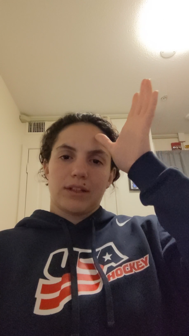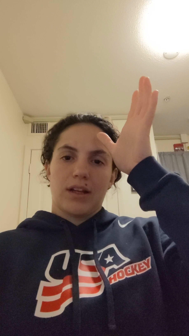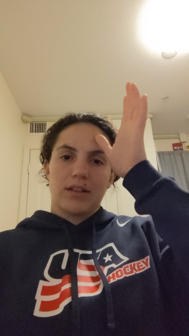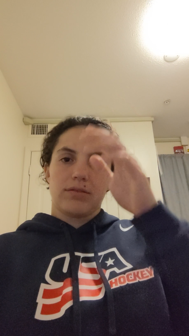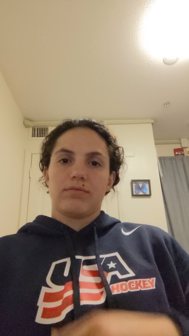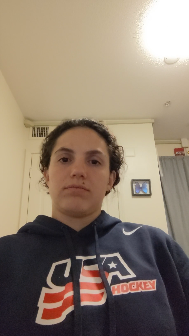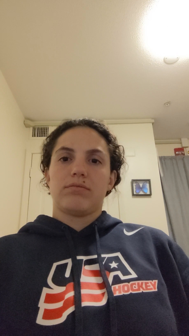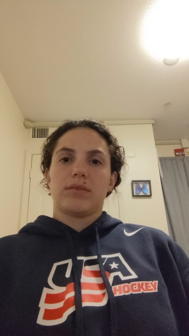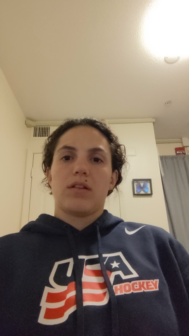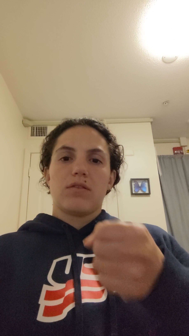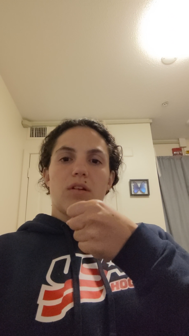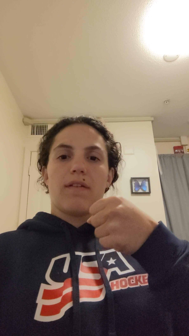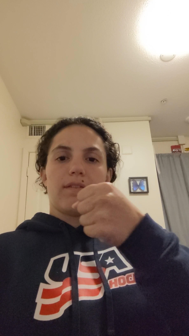coffee